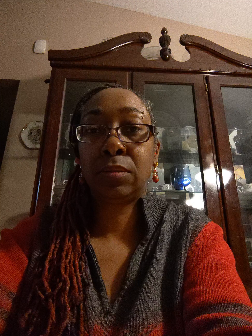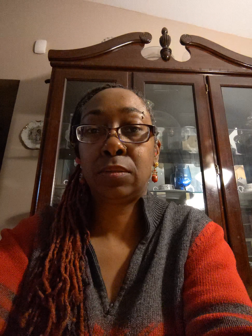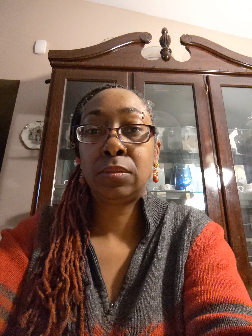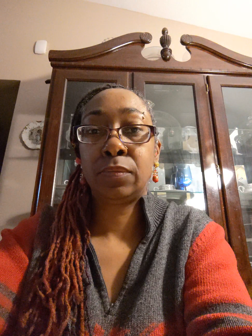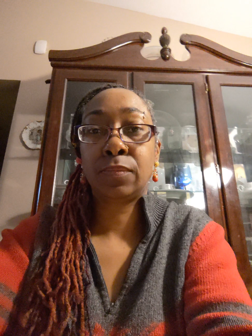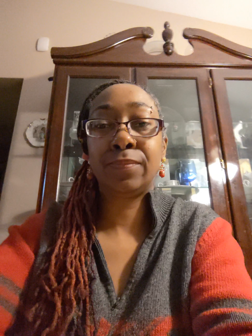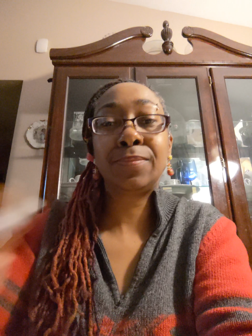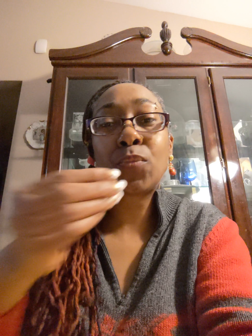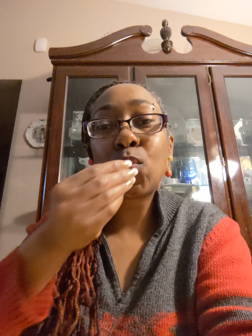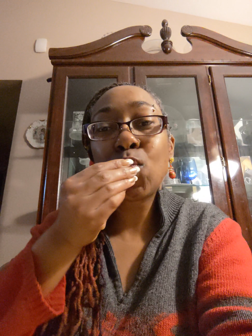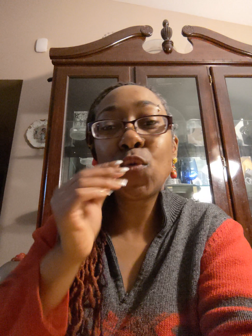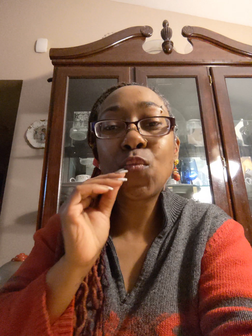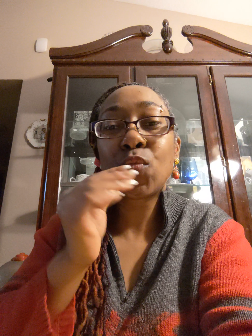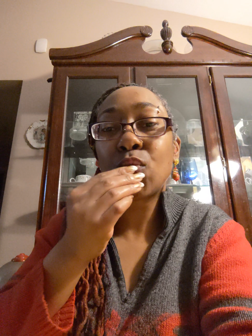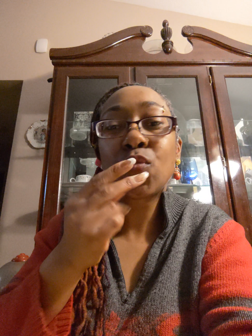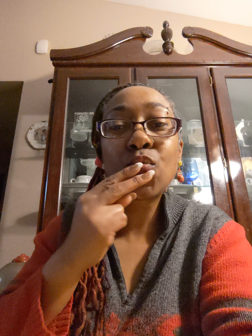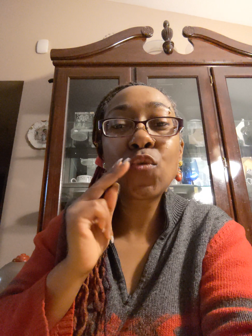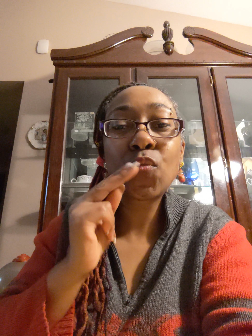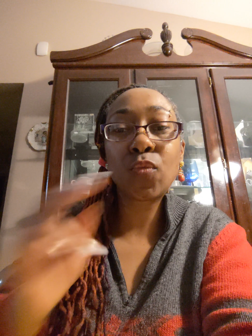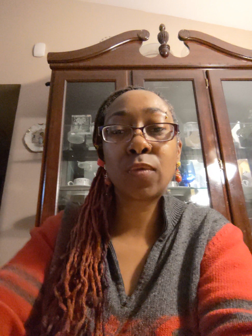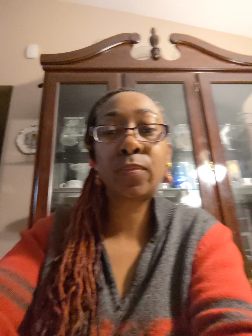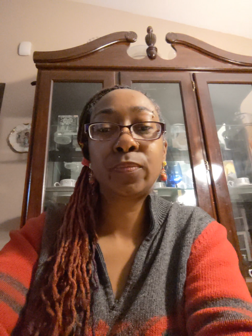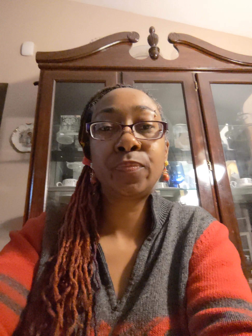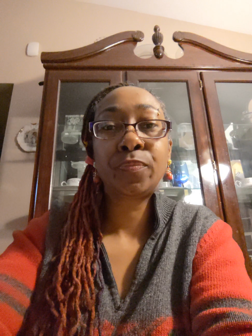kiss